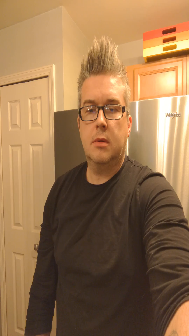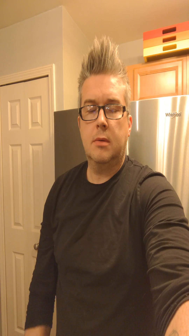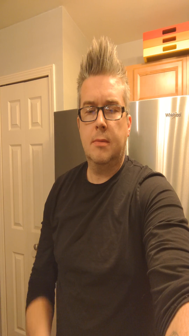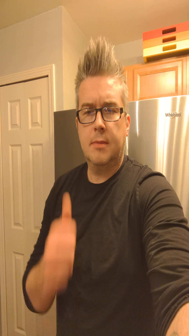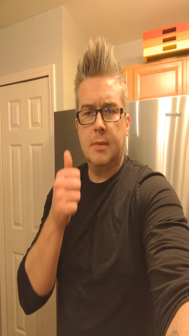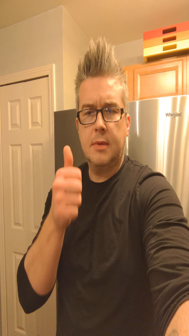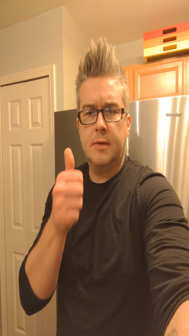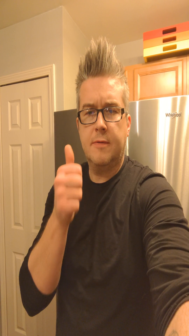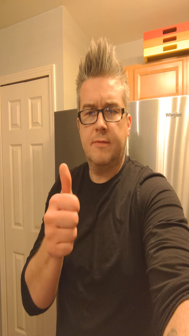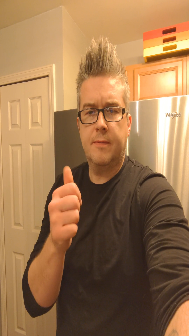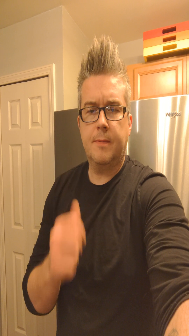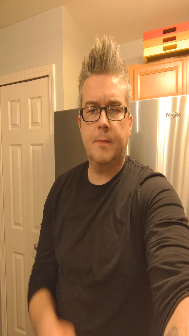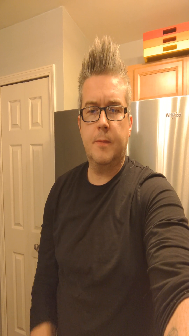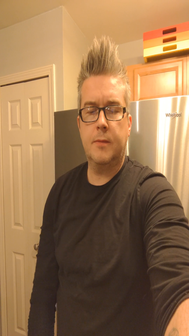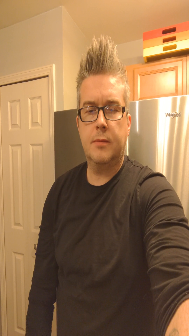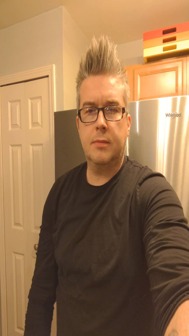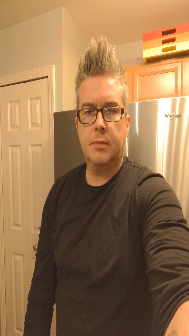yourself